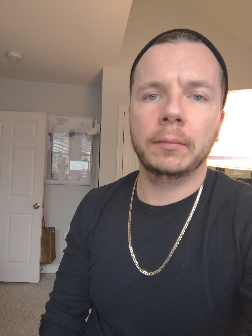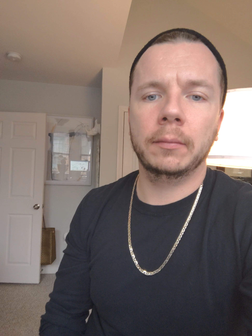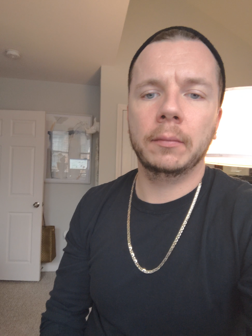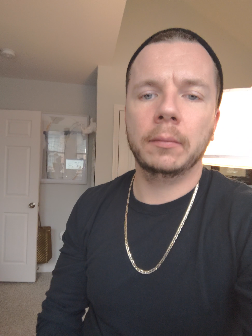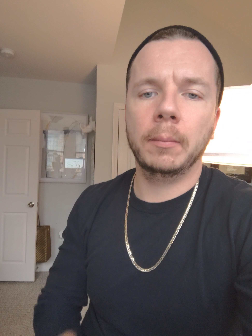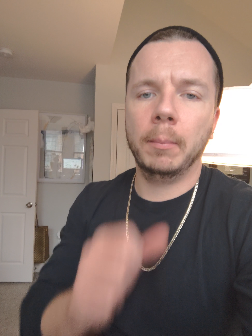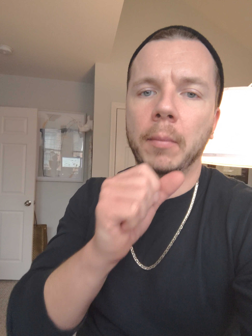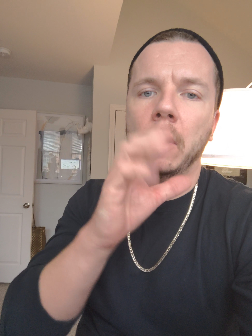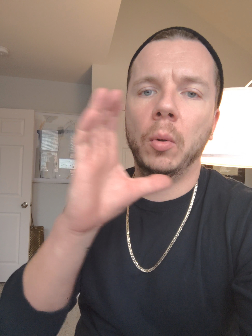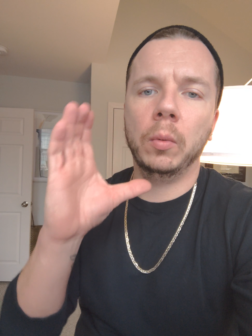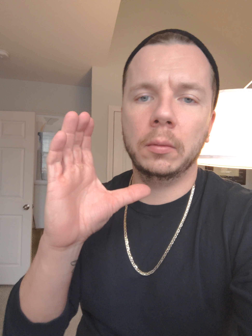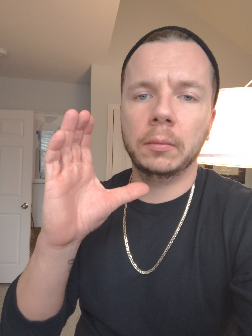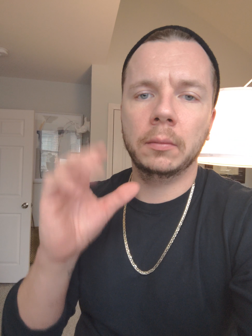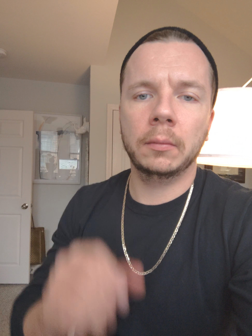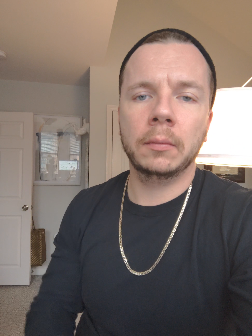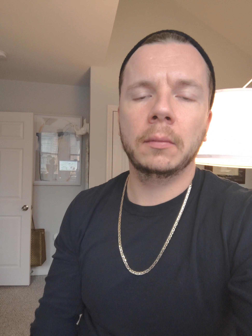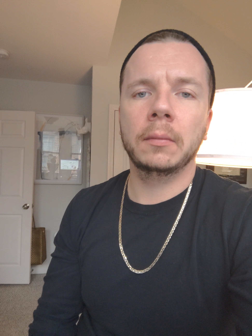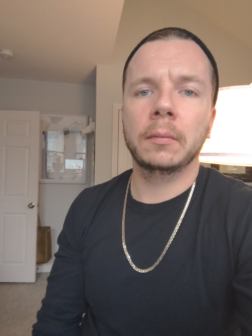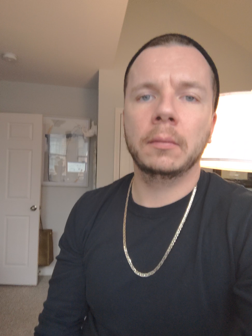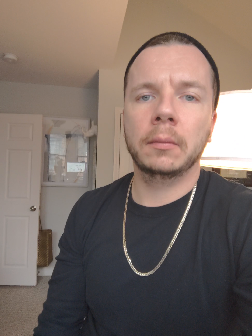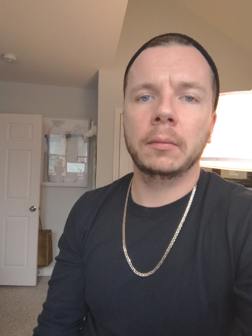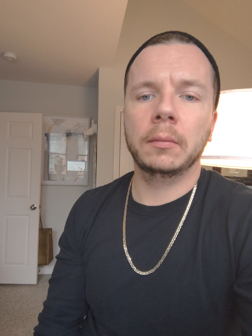balloon